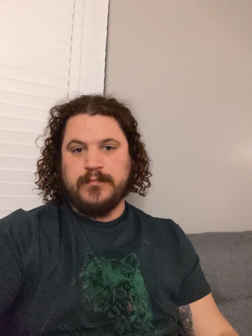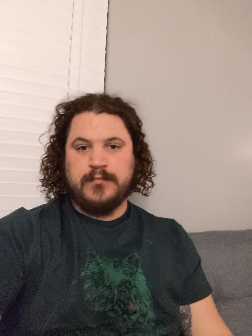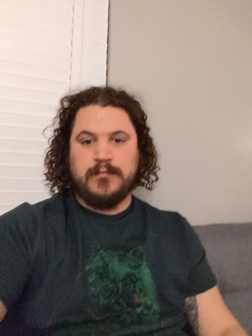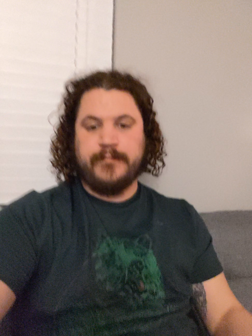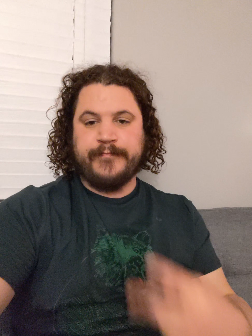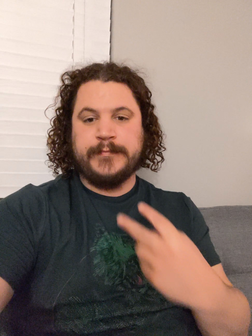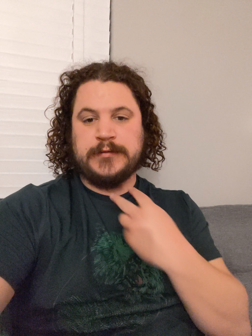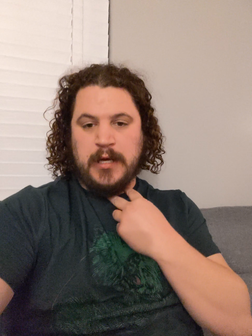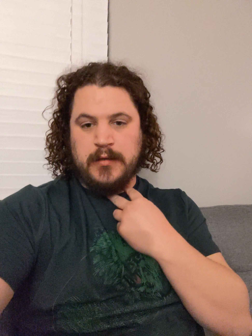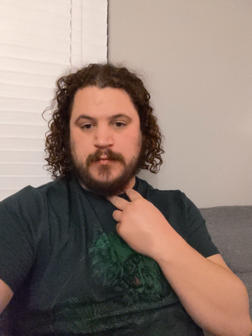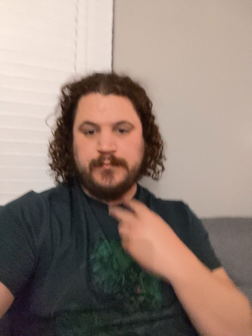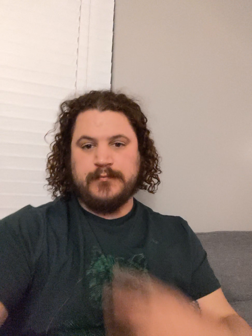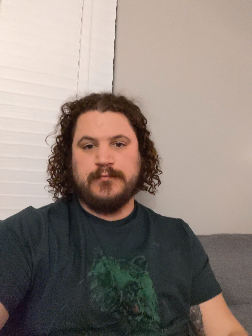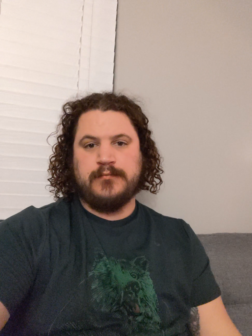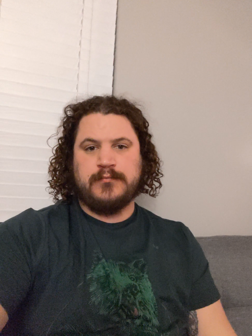stuck